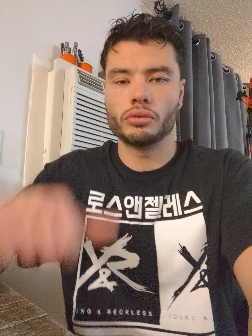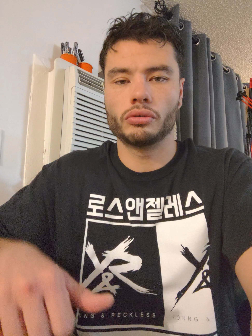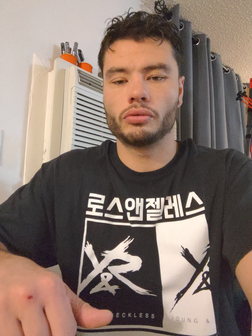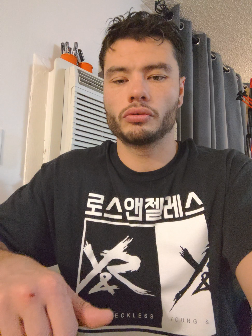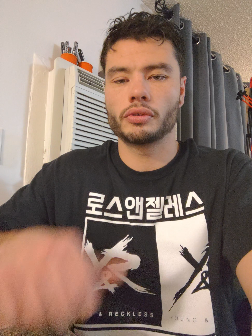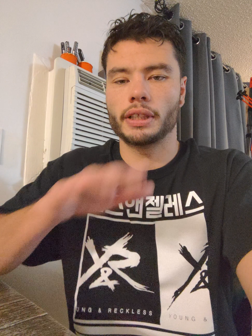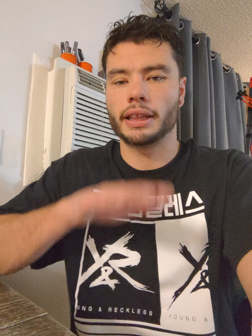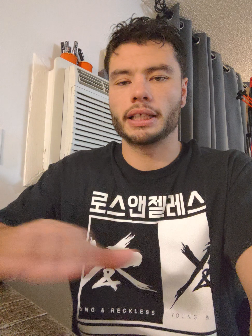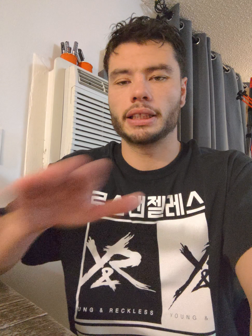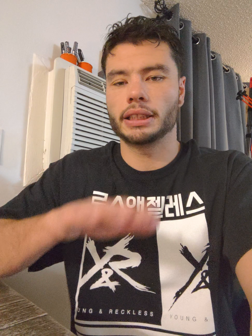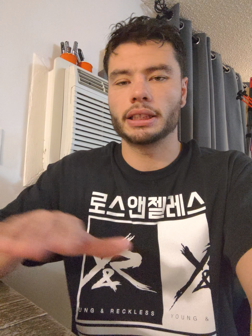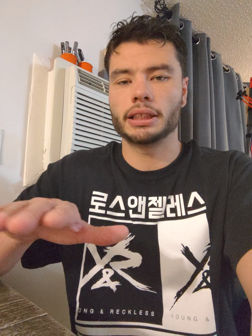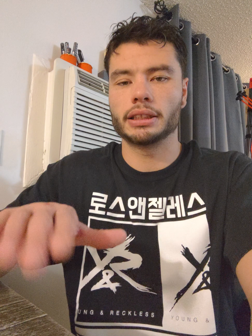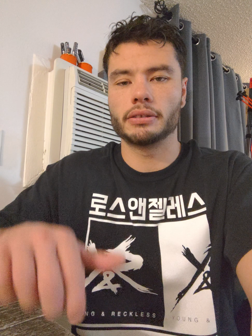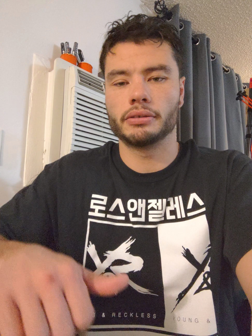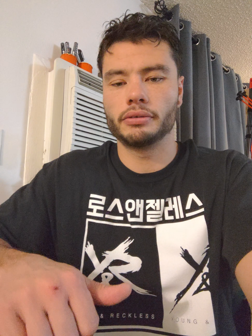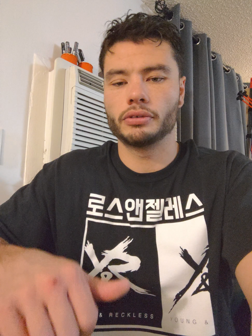clean